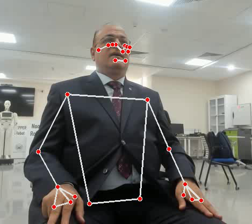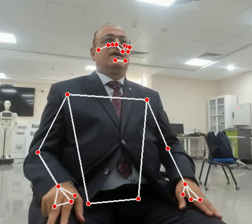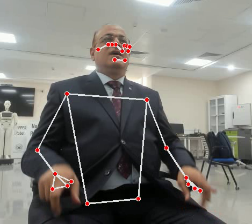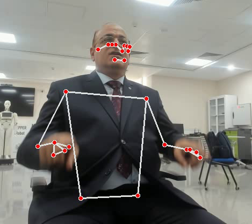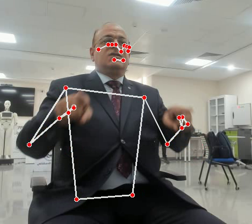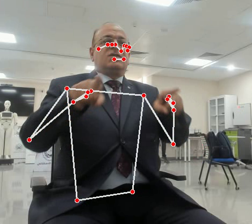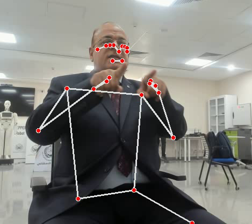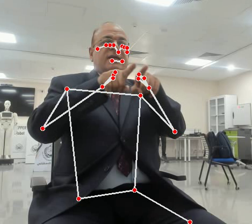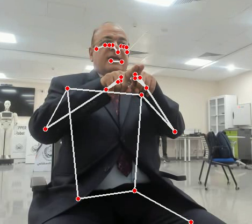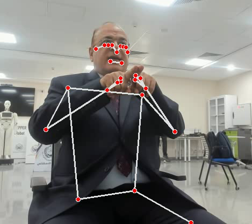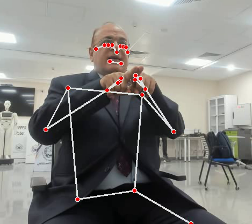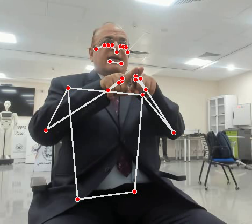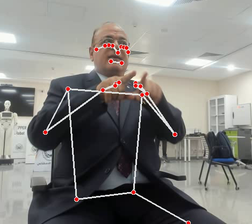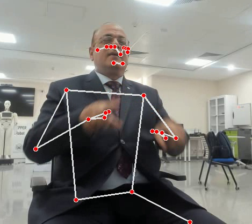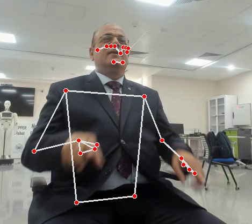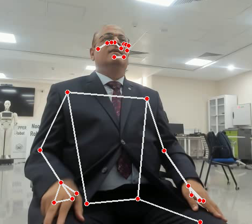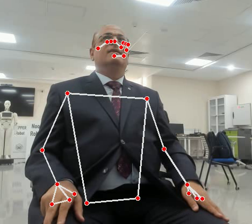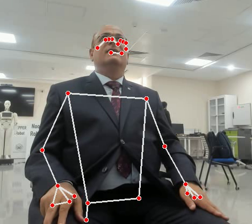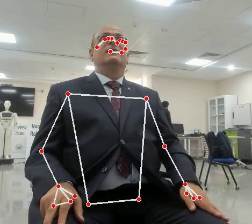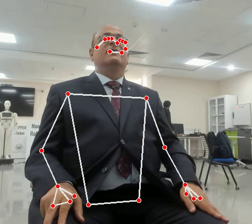sahby